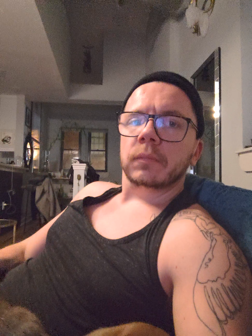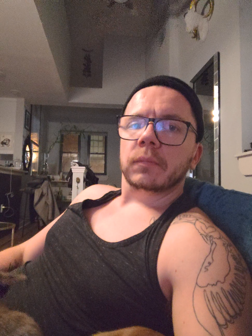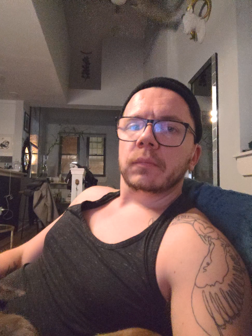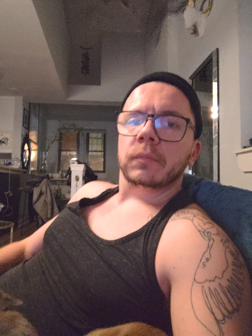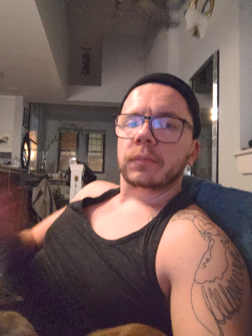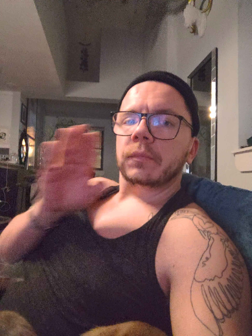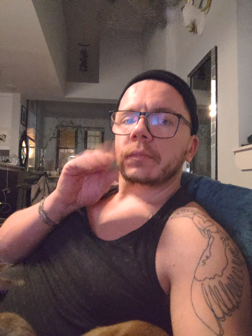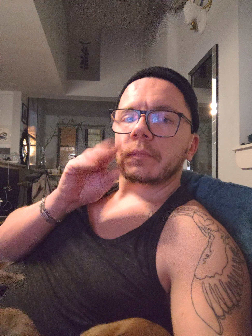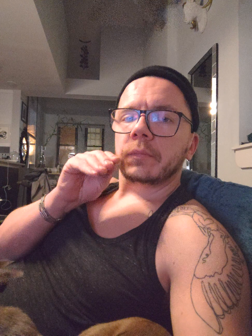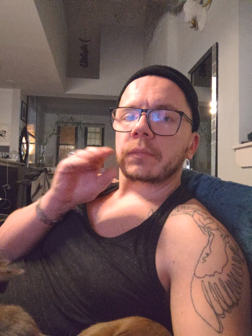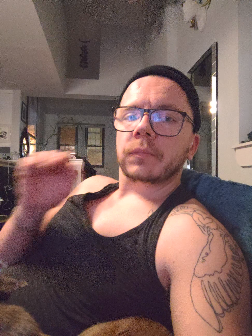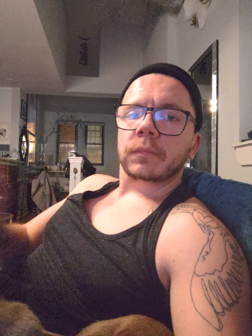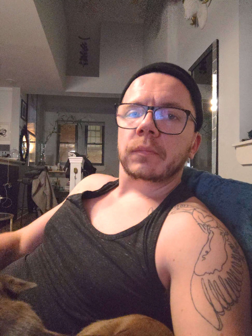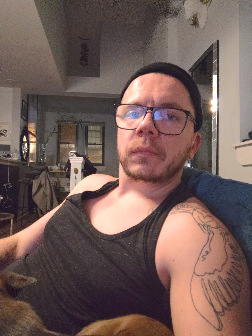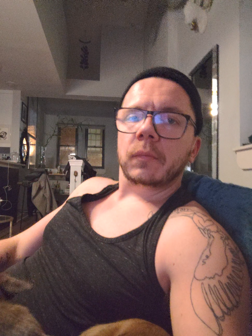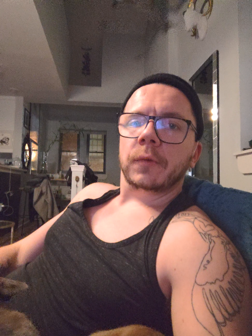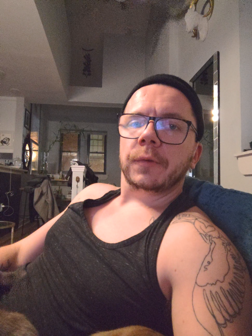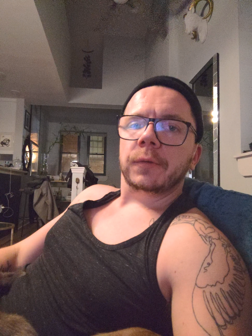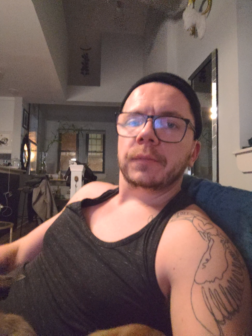goose